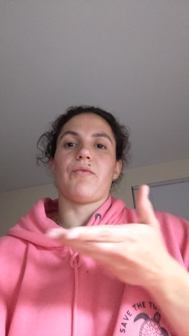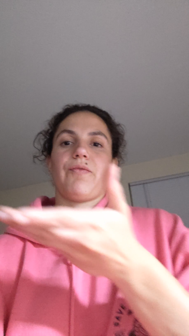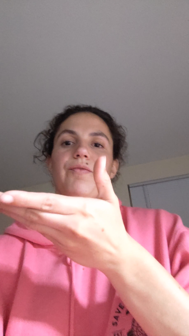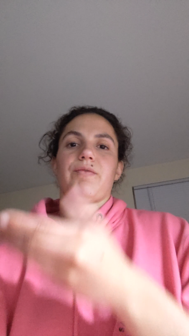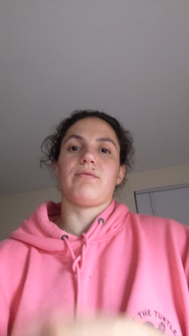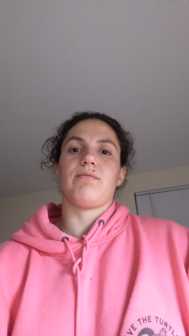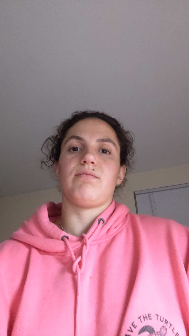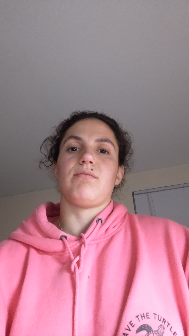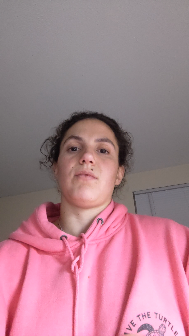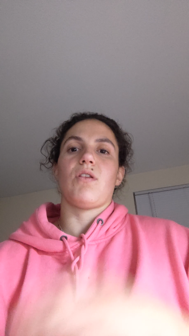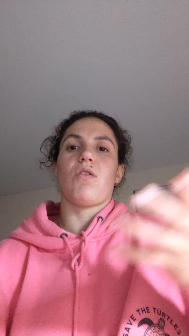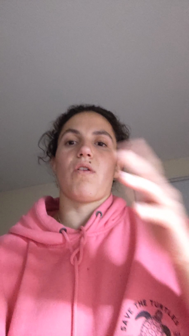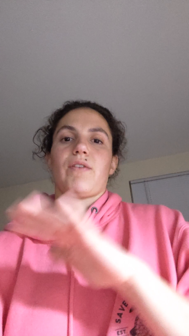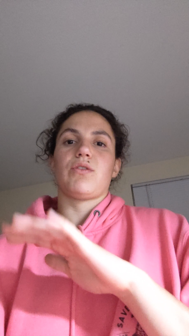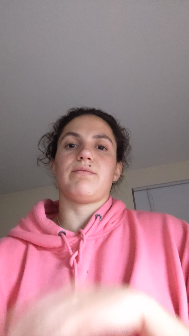cover